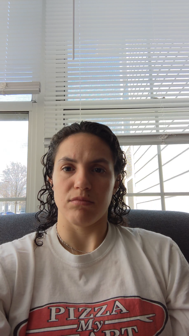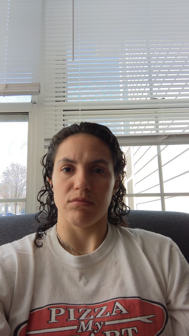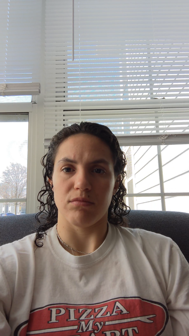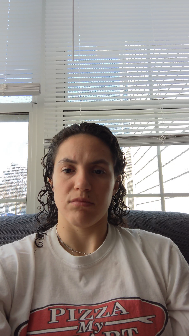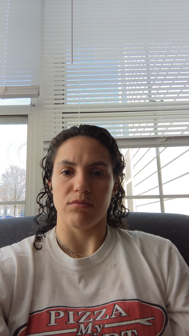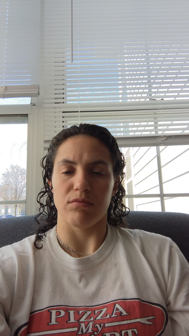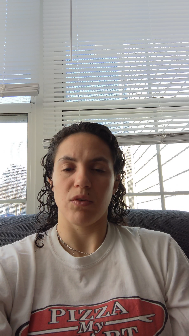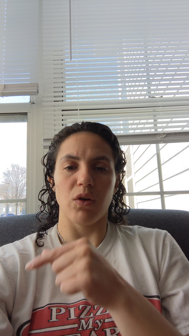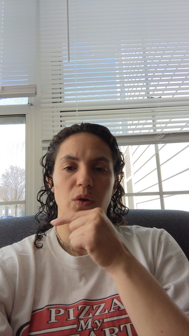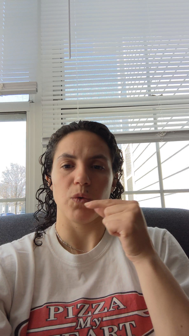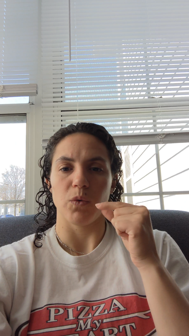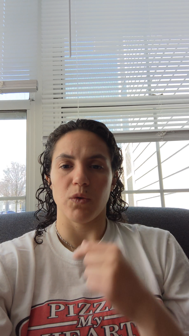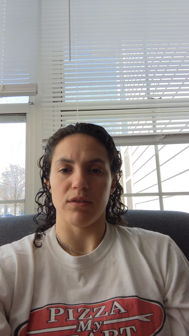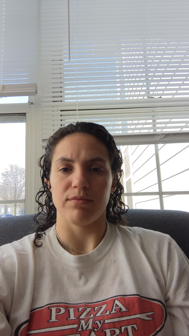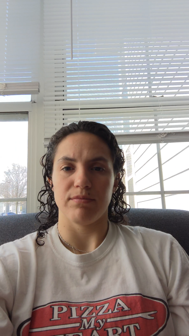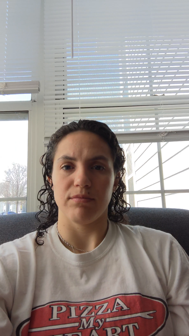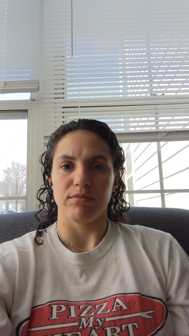glue